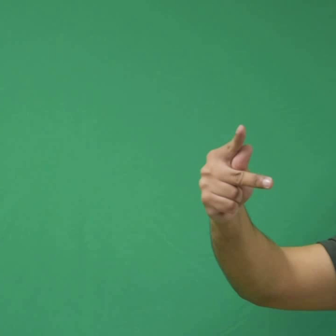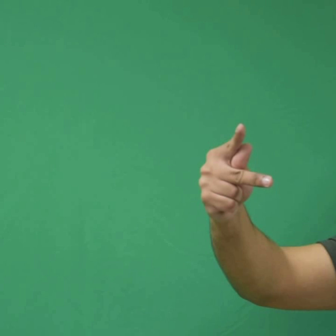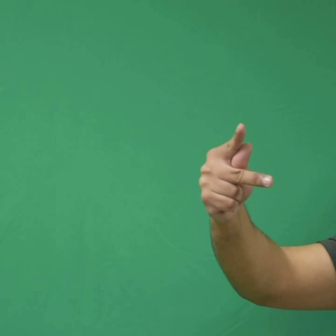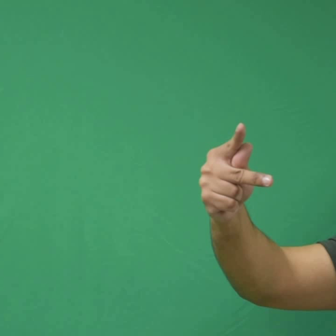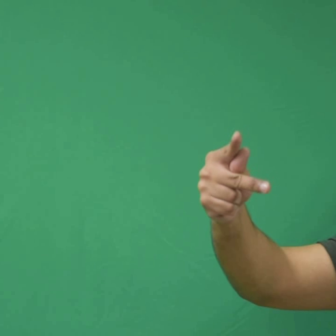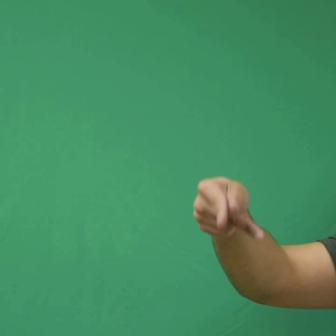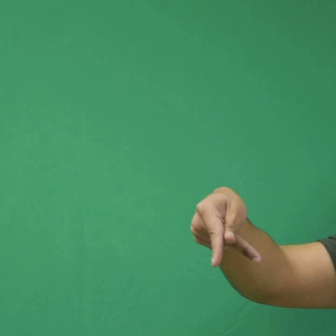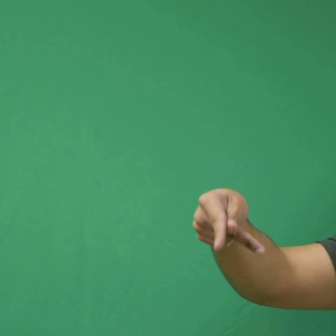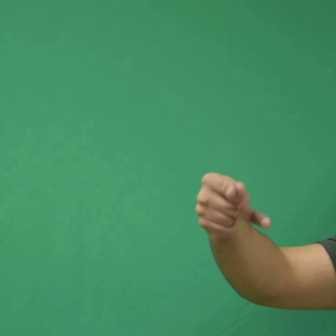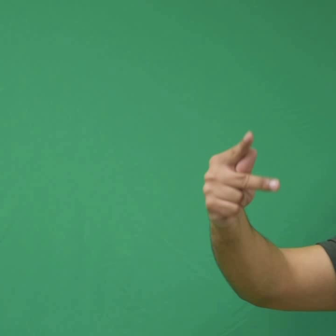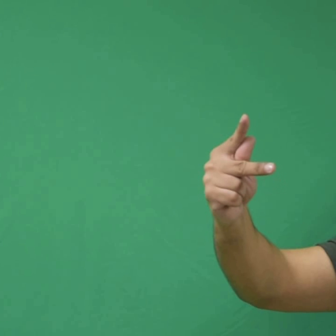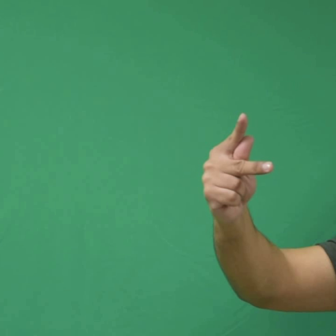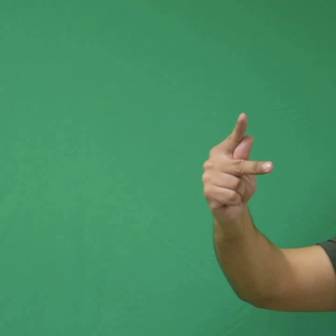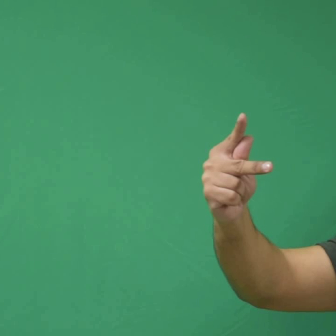K